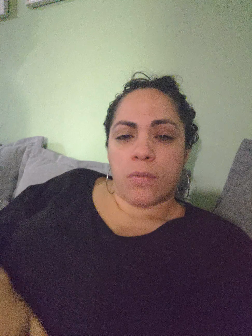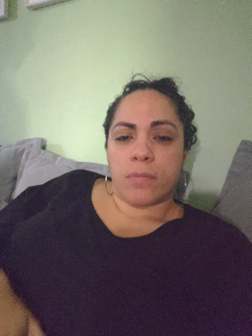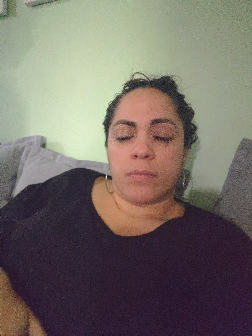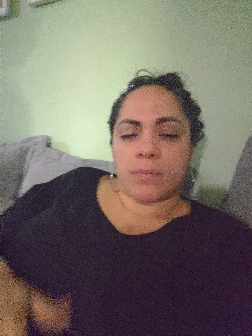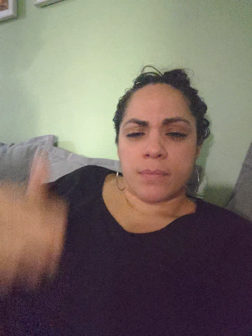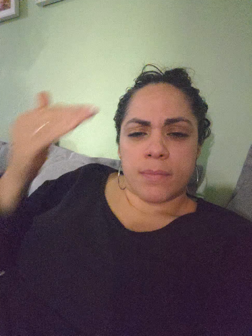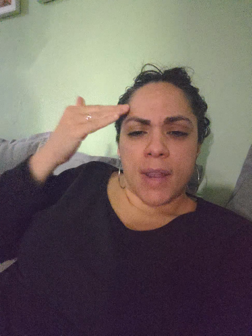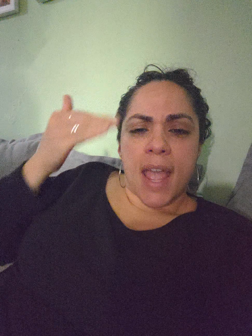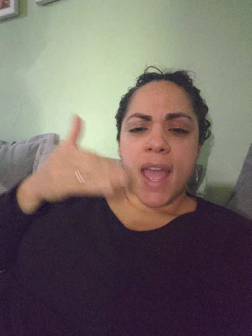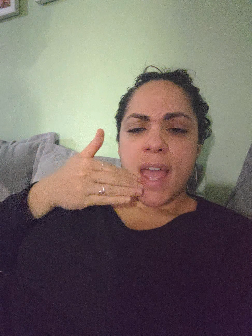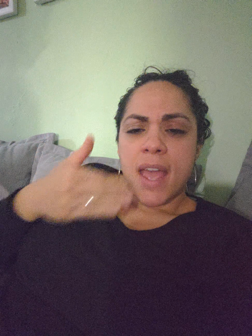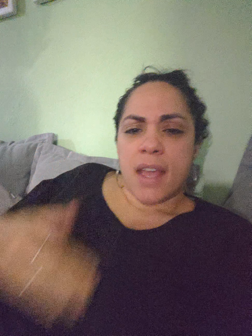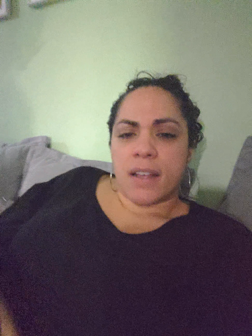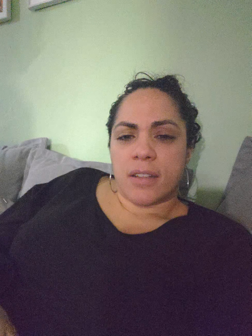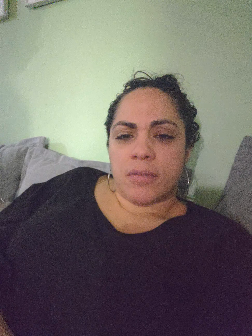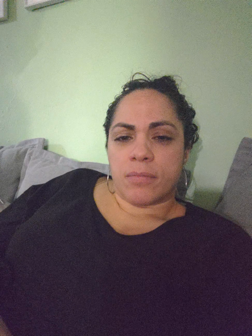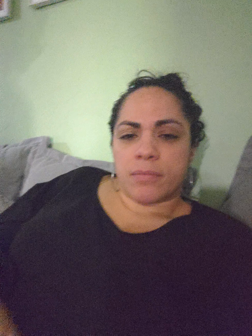head